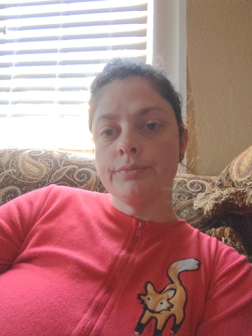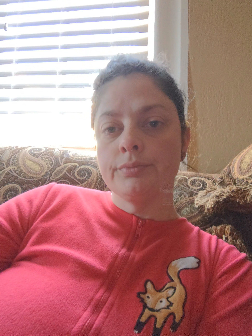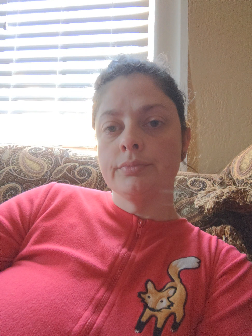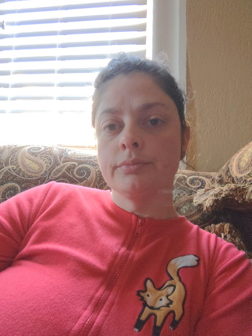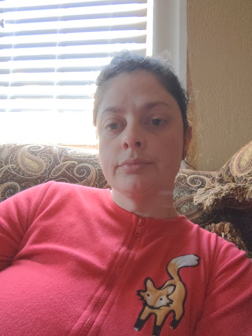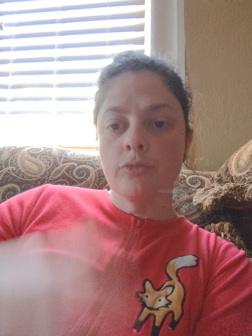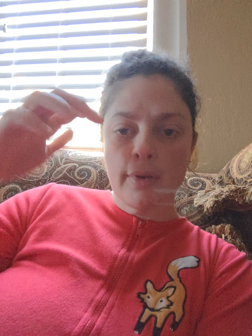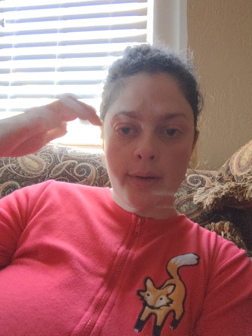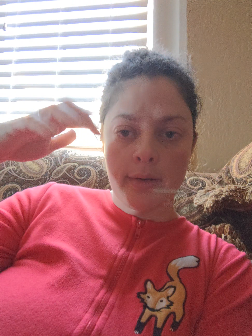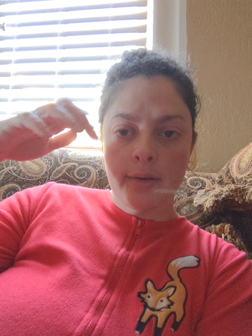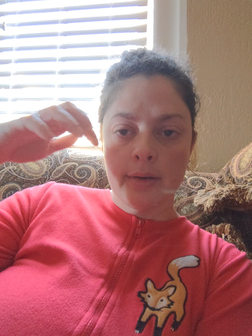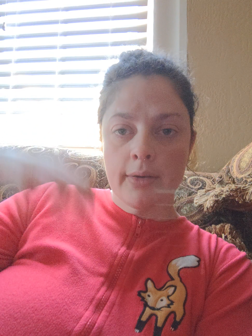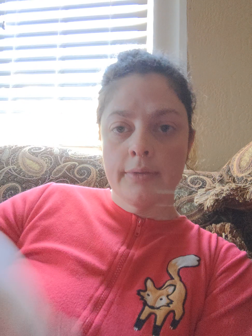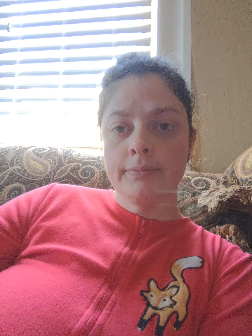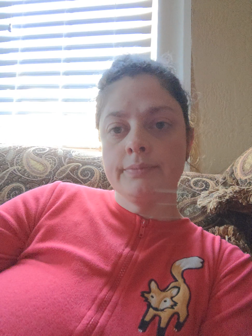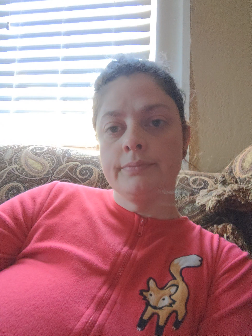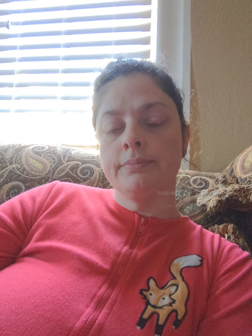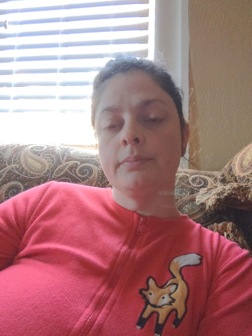rain